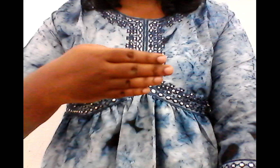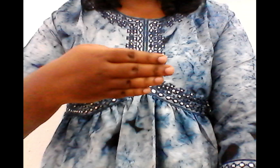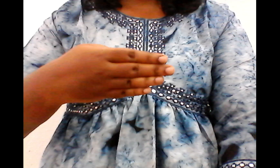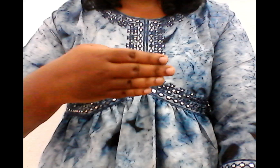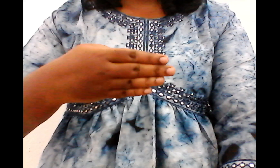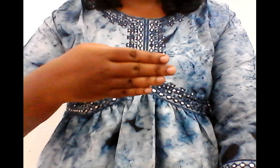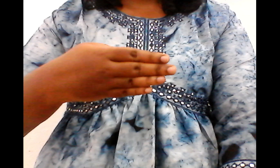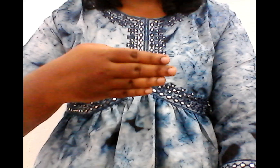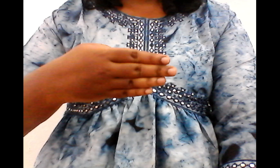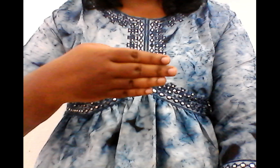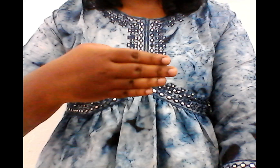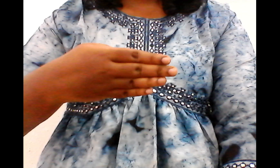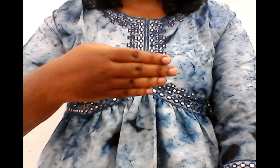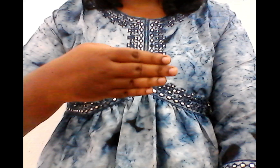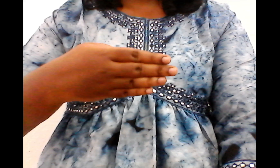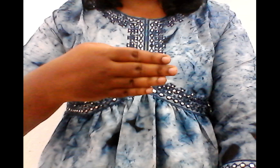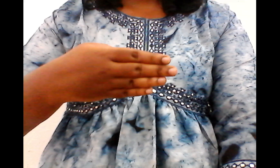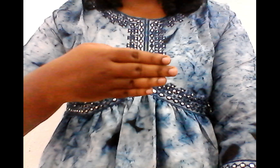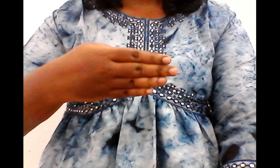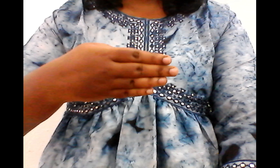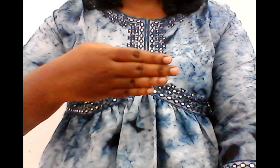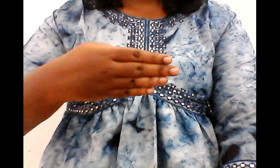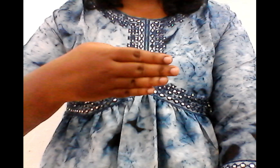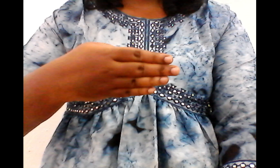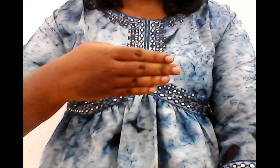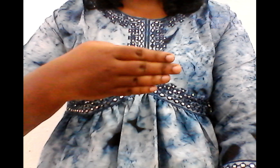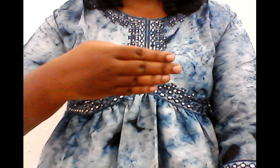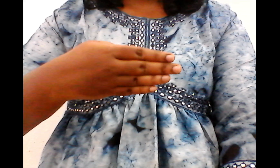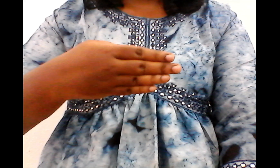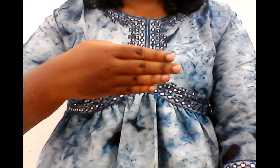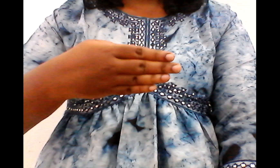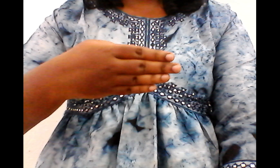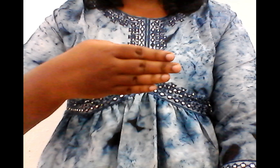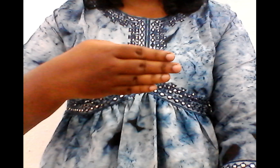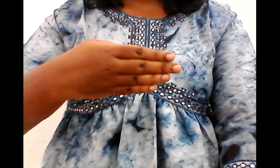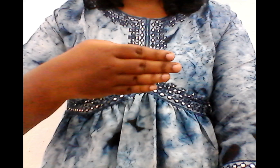അ